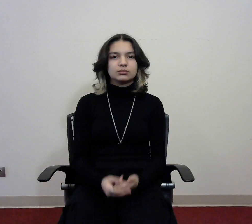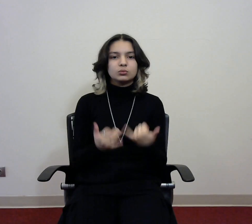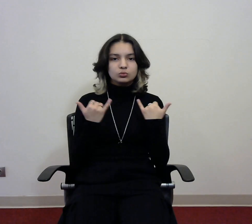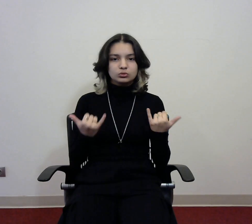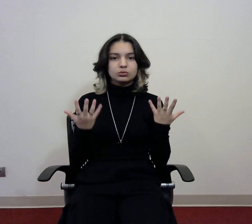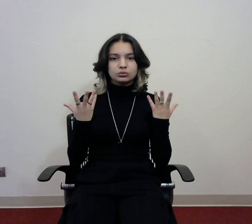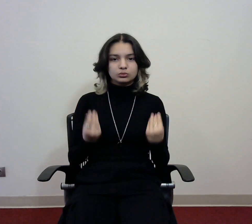bu gün